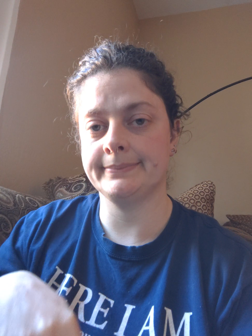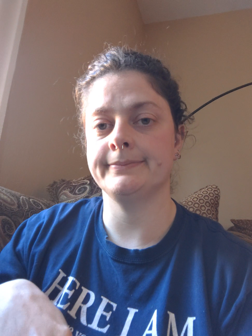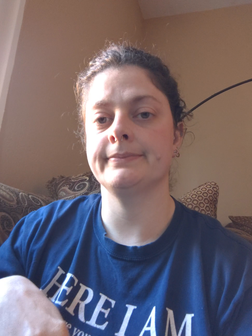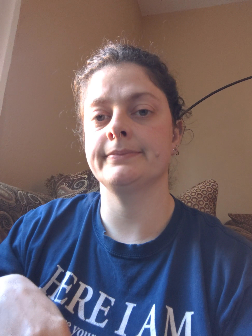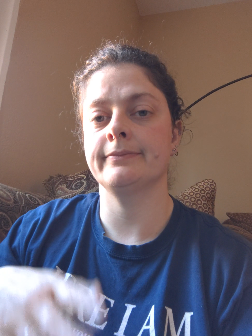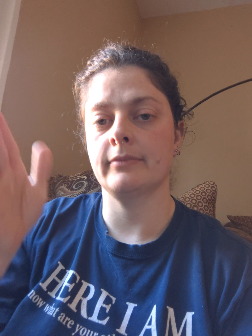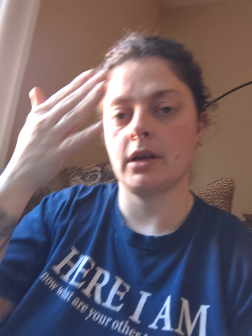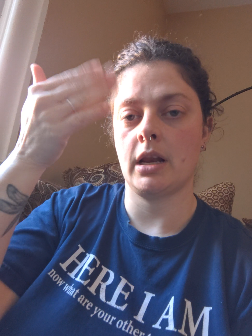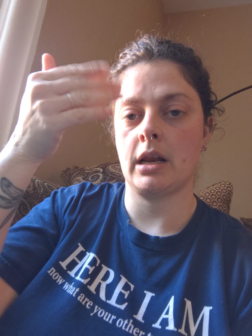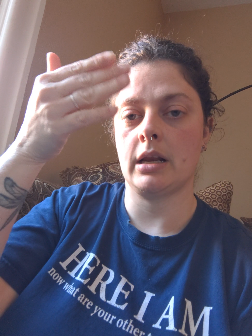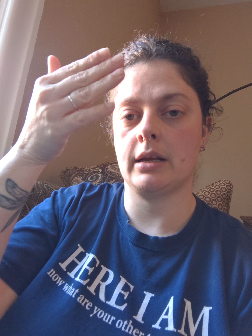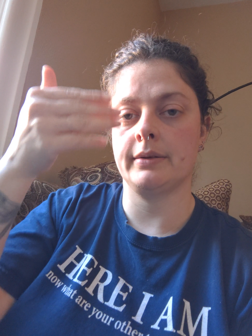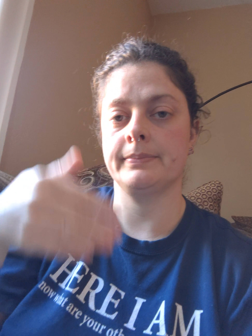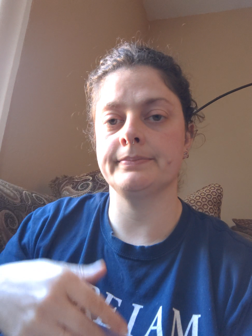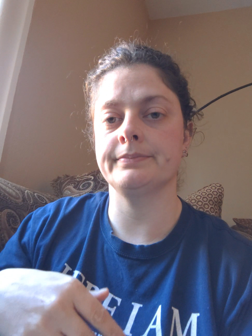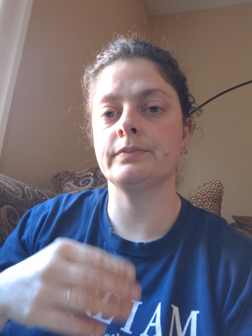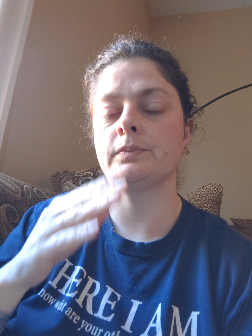flag